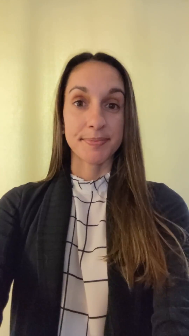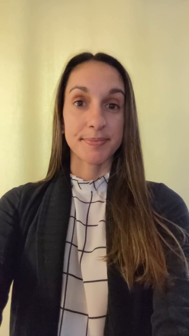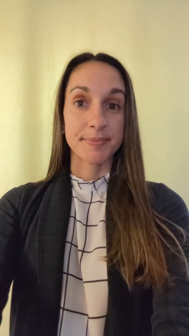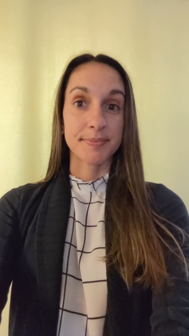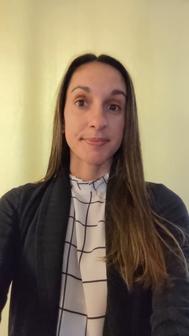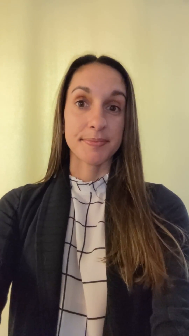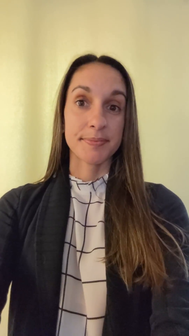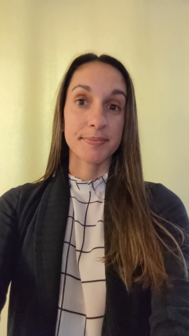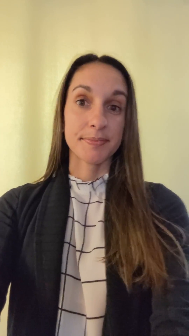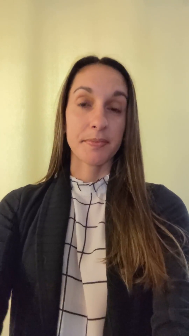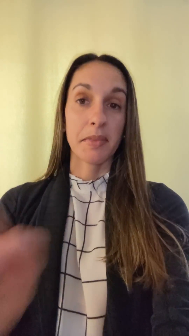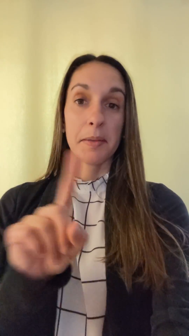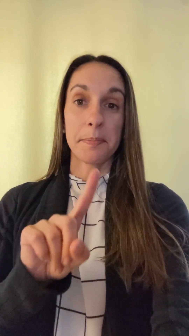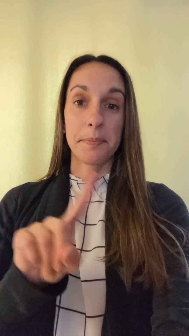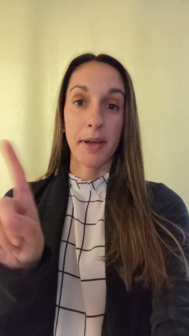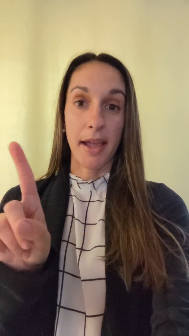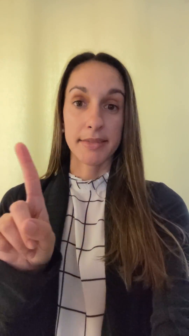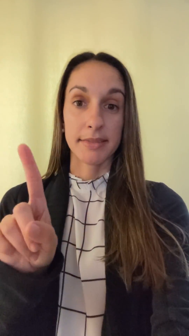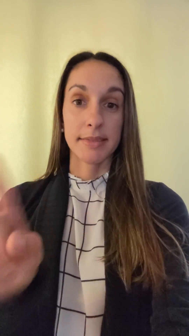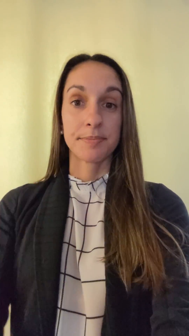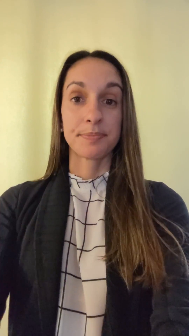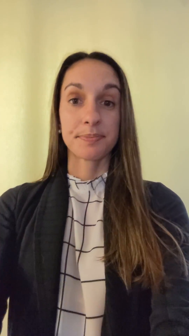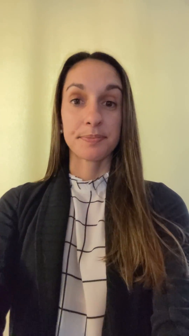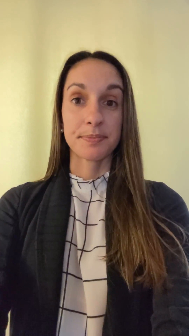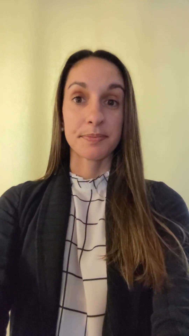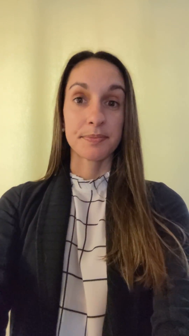but